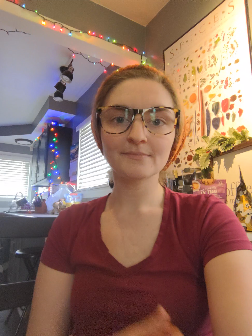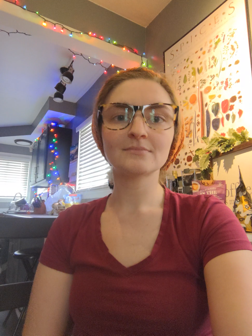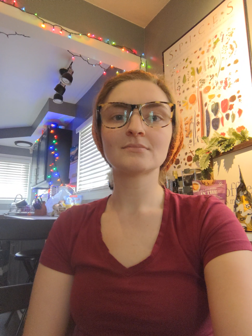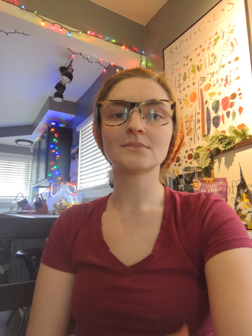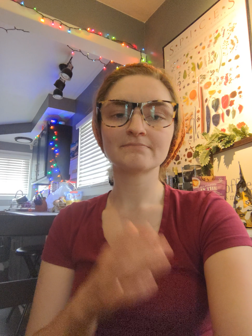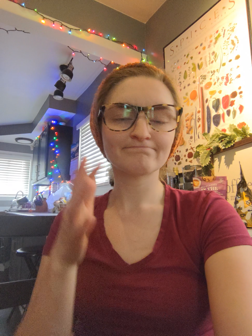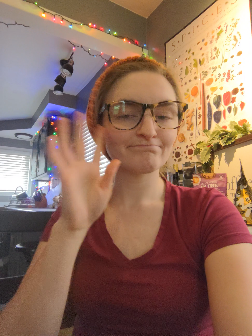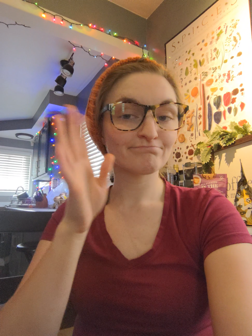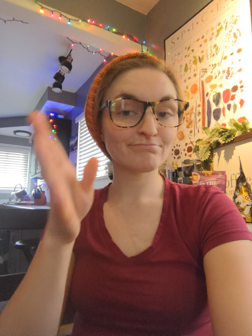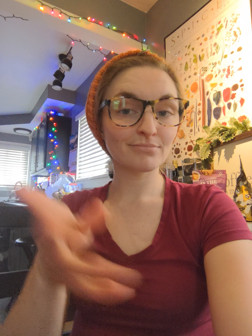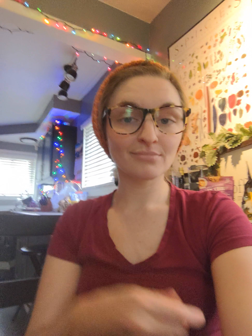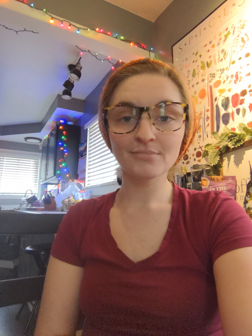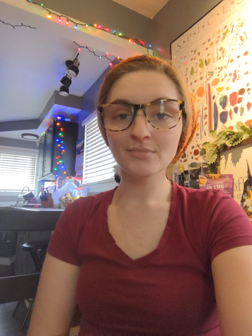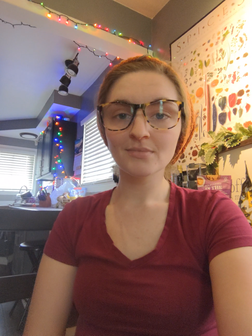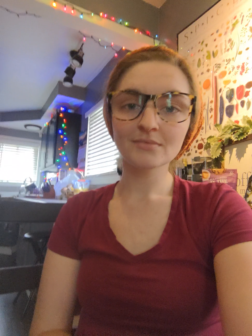pretend